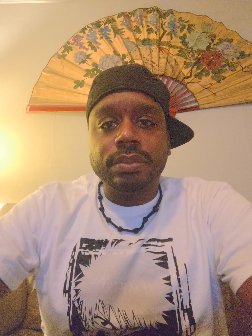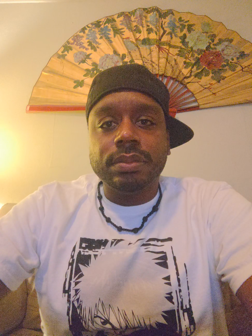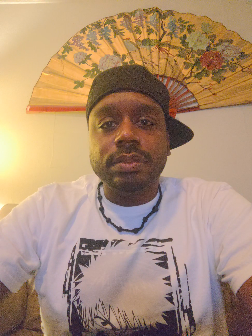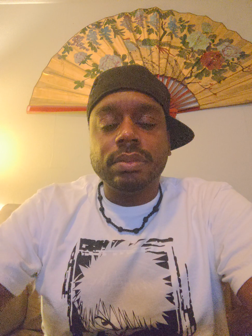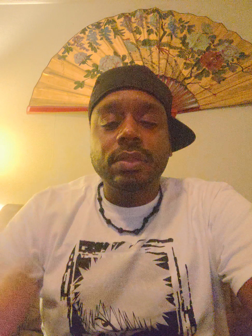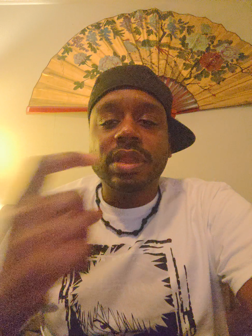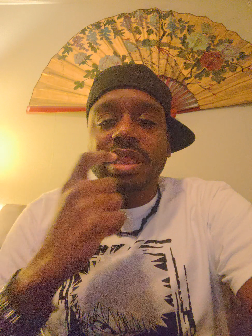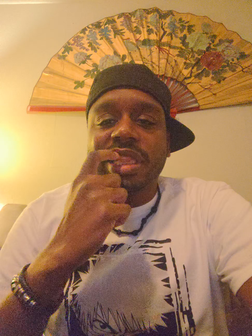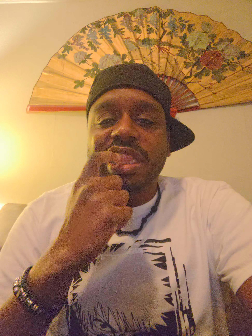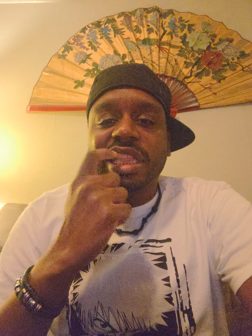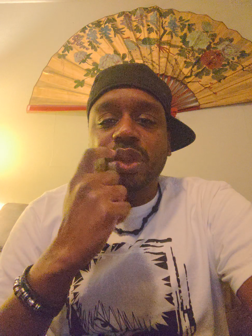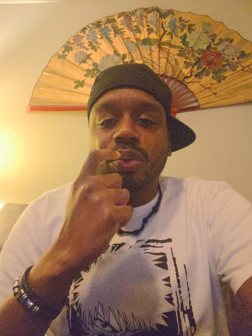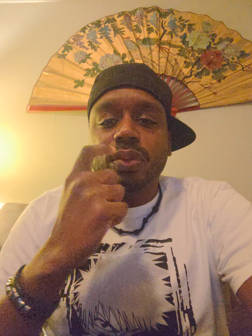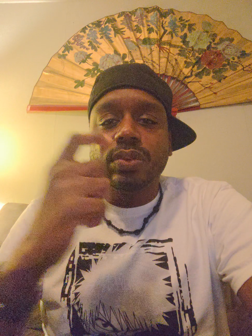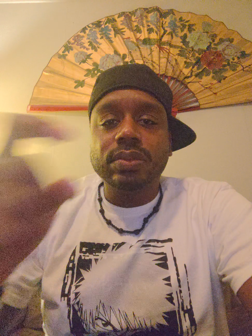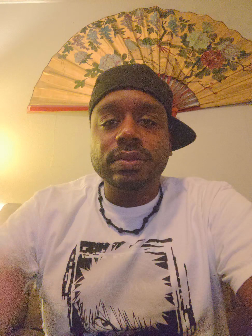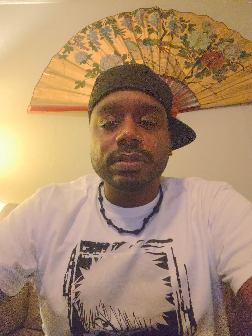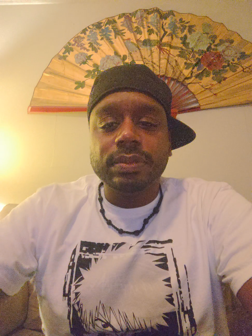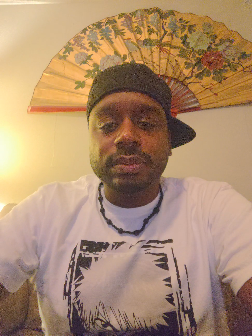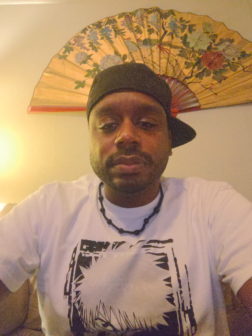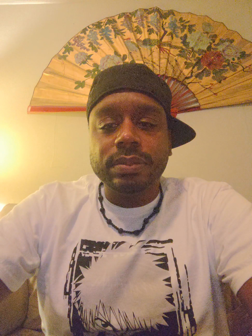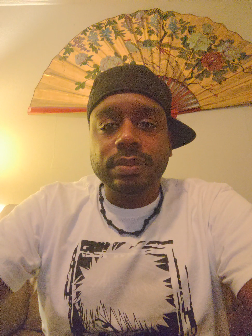tooth